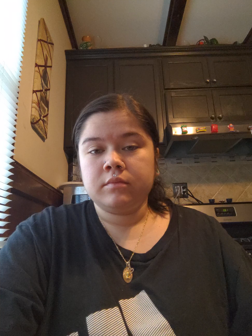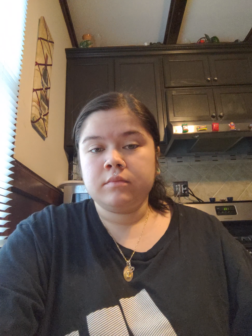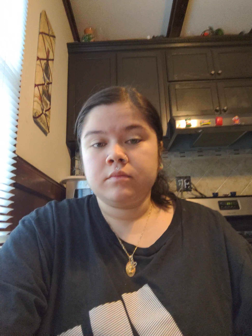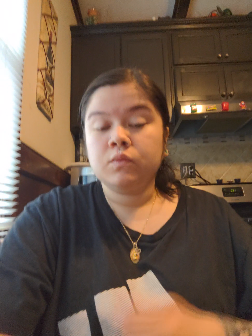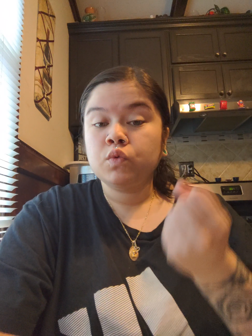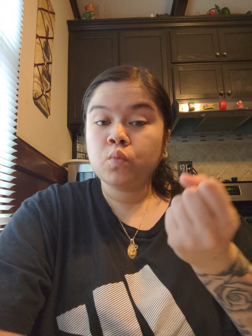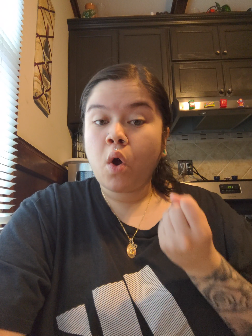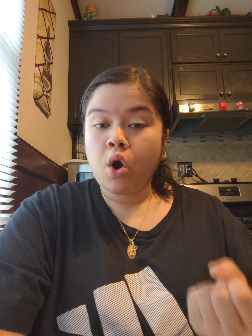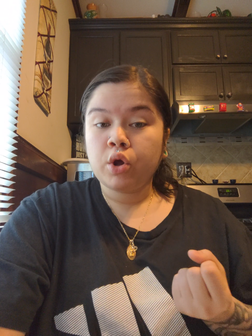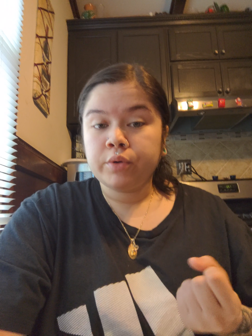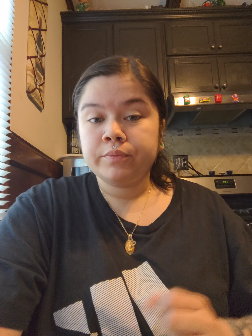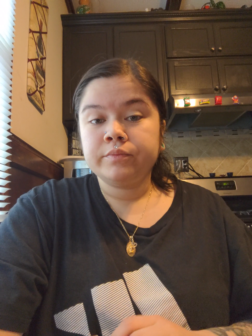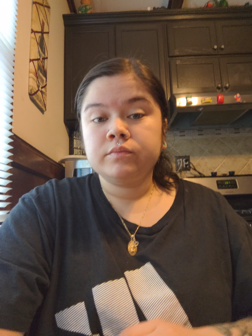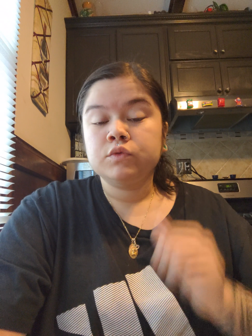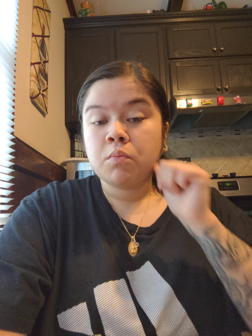drawer